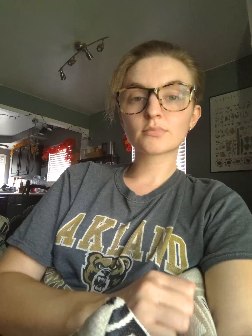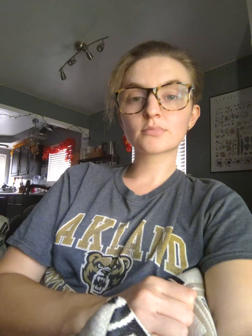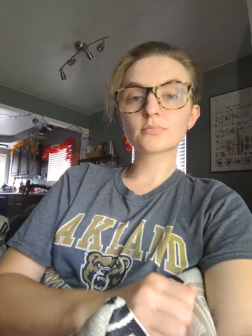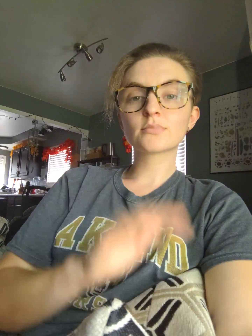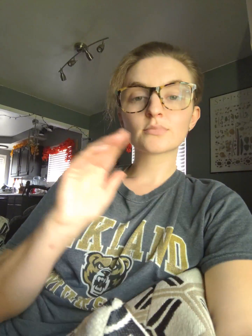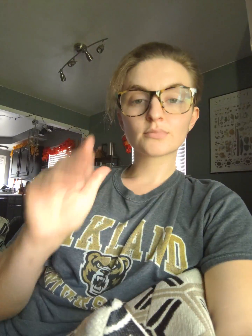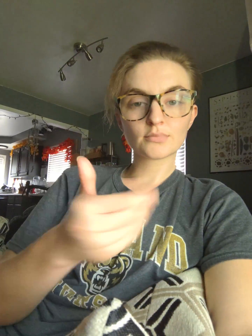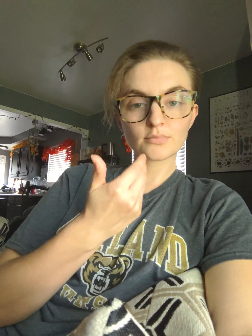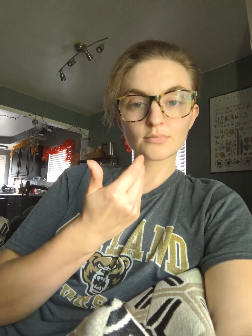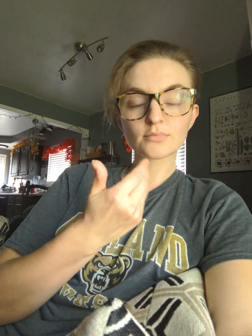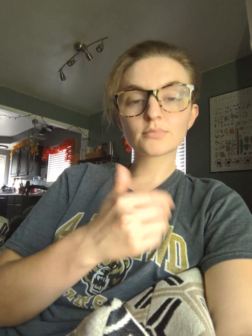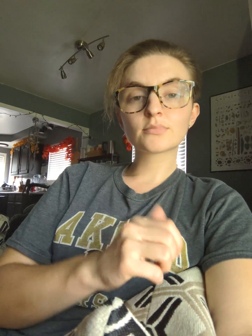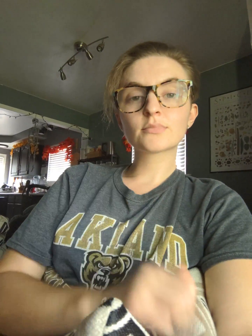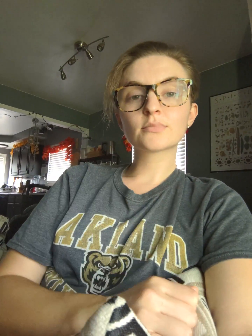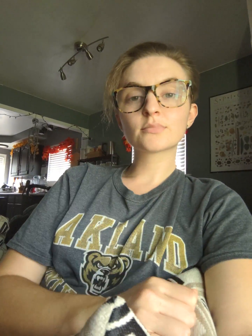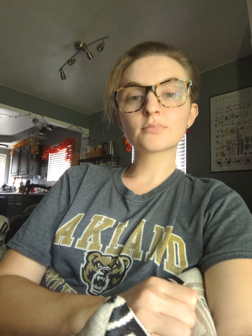new